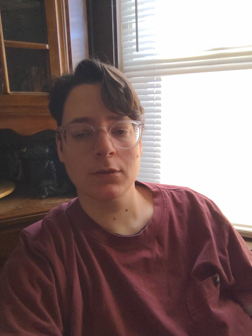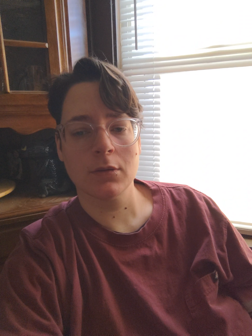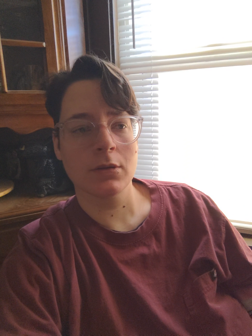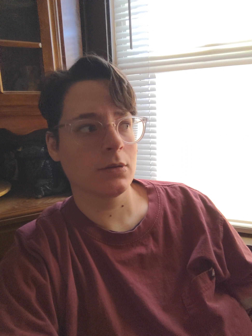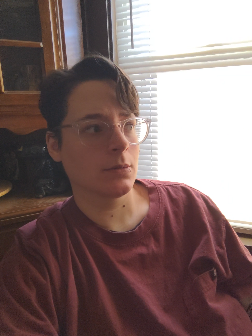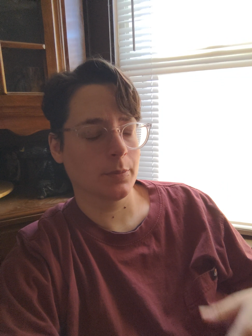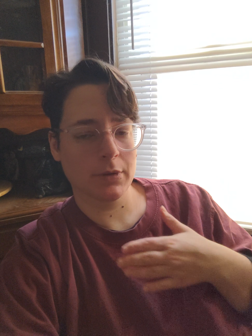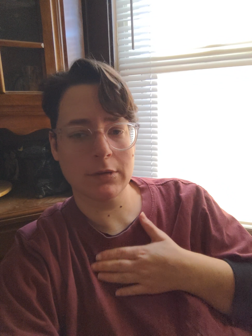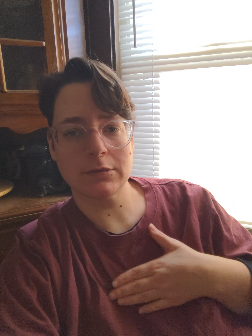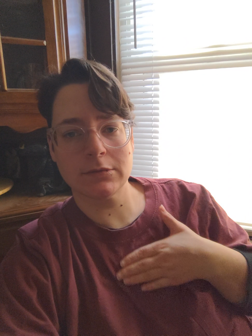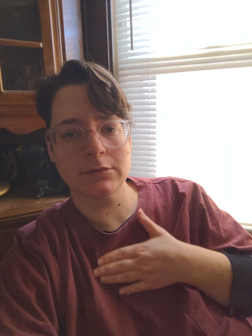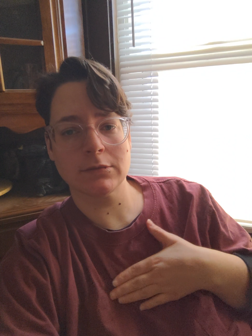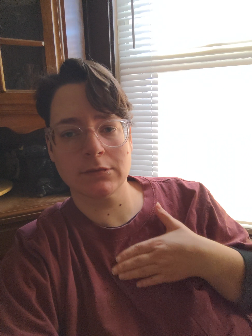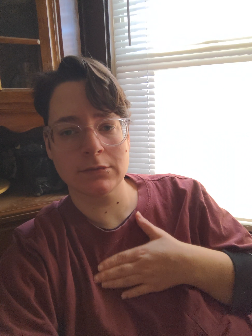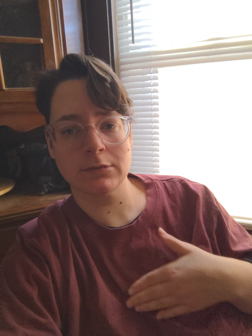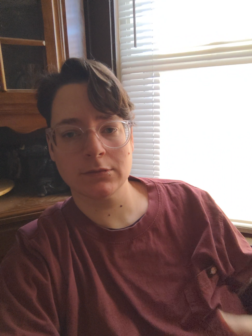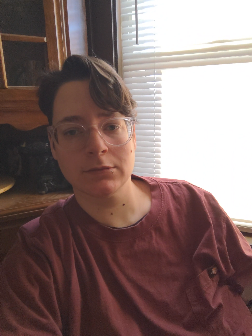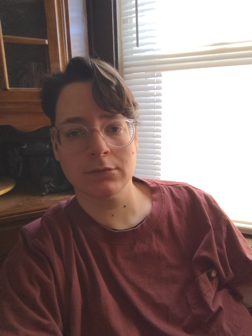please